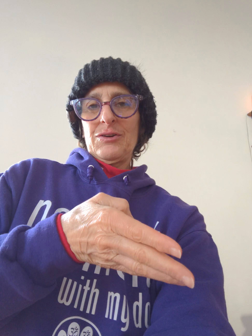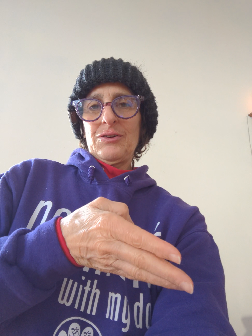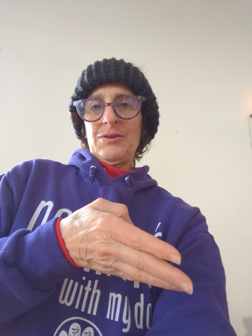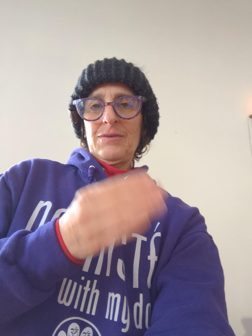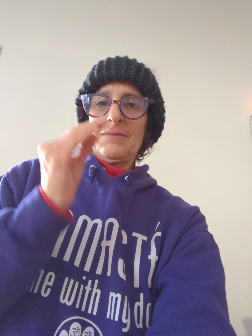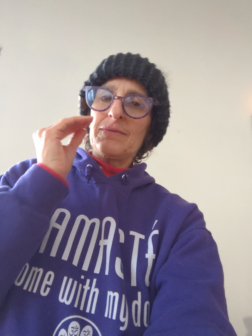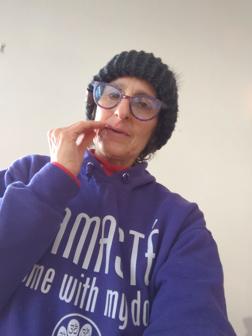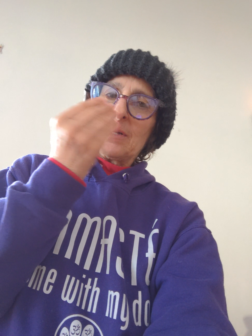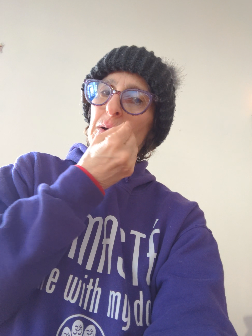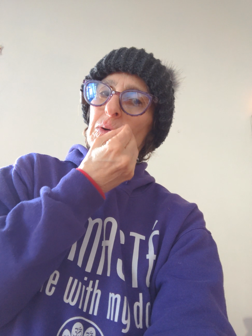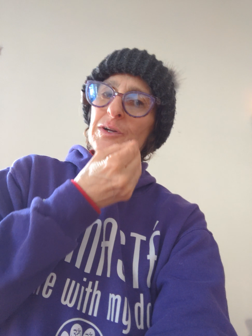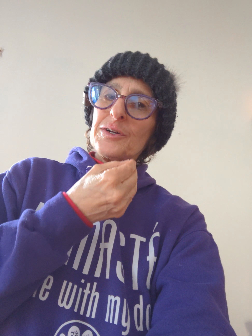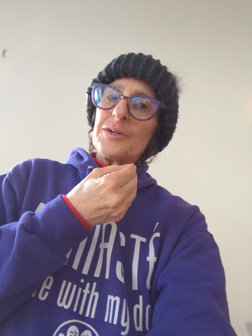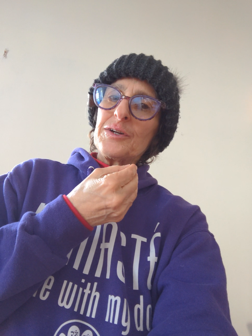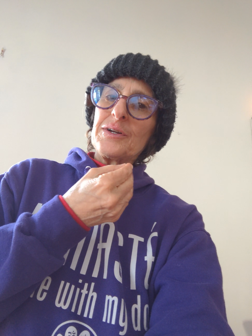flower